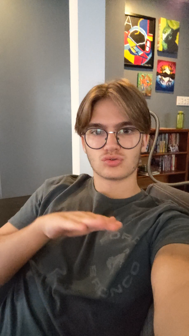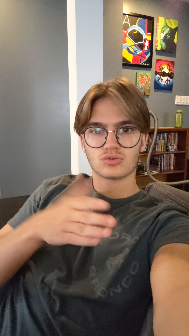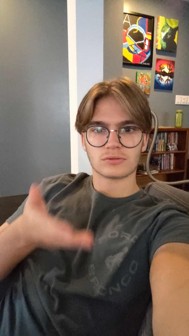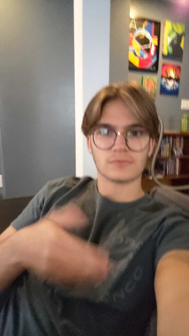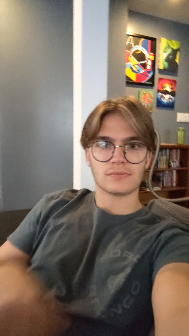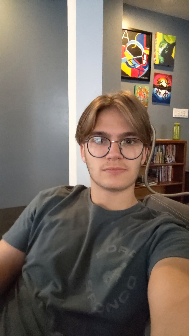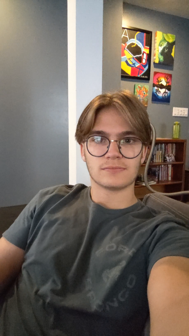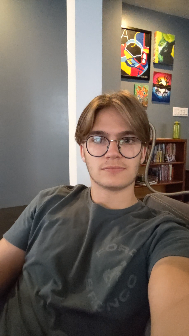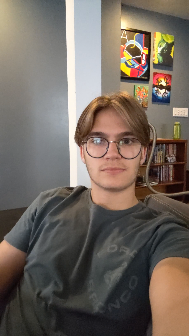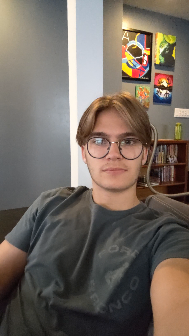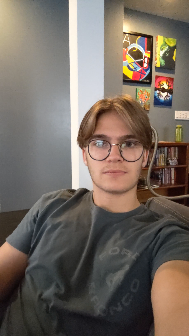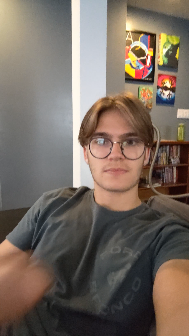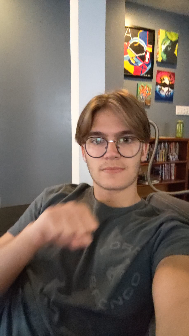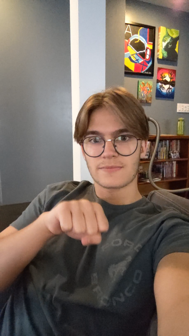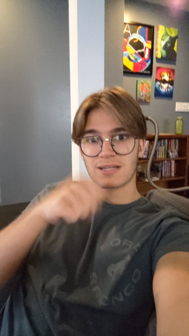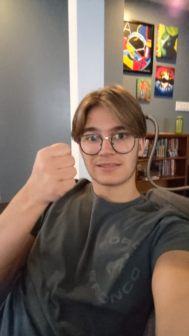break